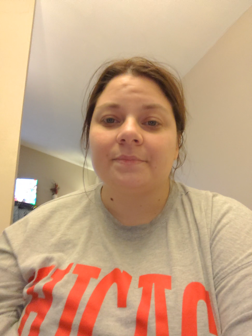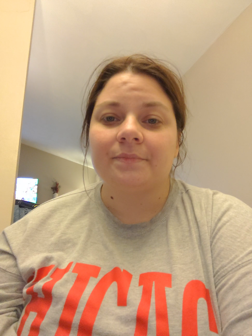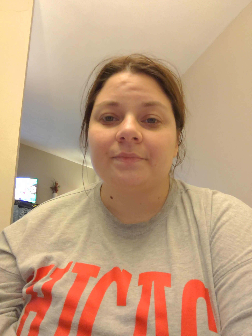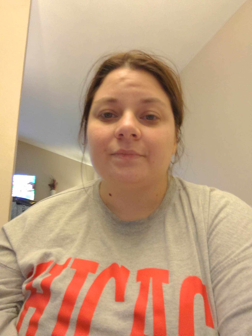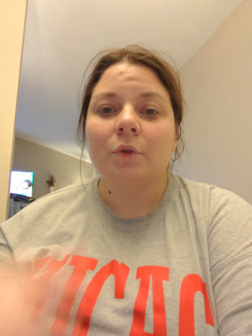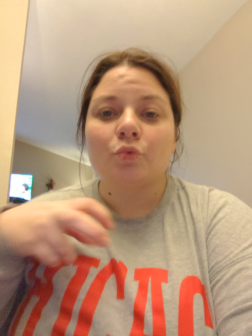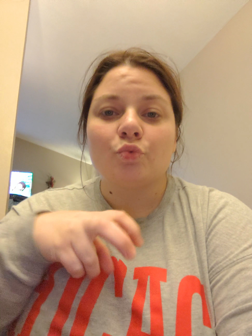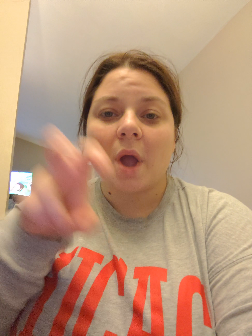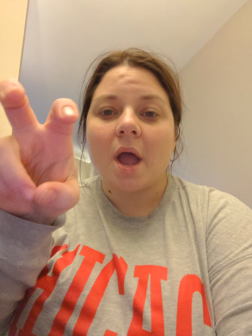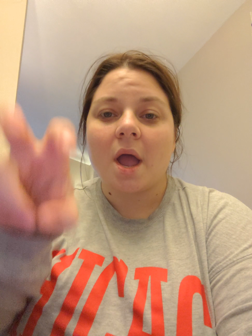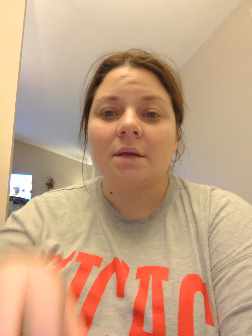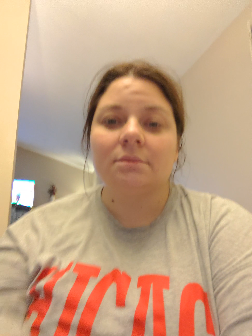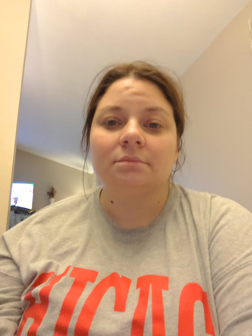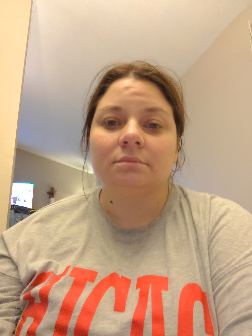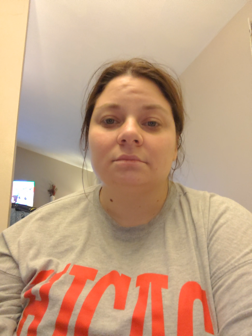ride